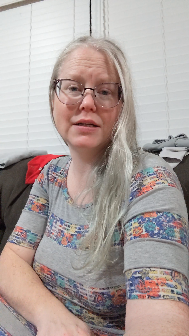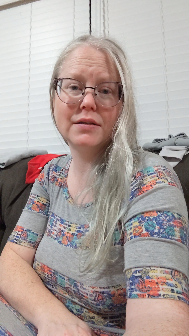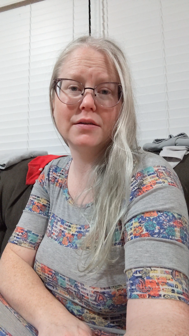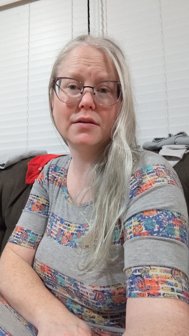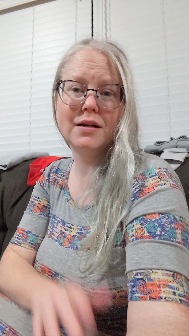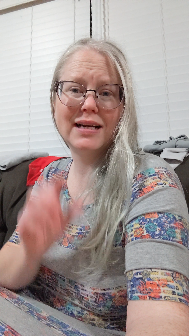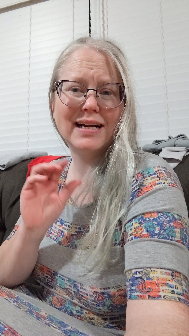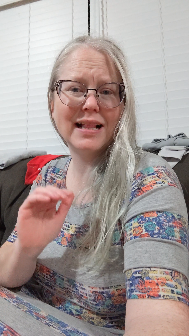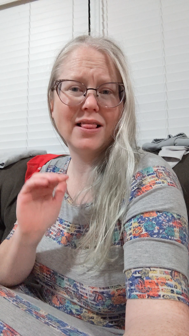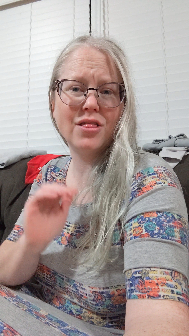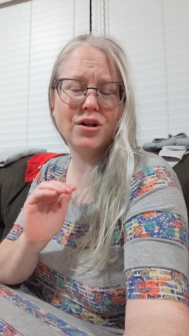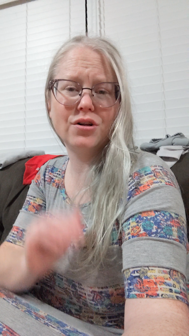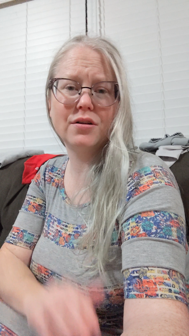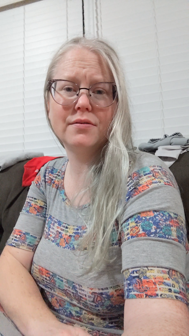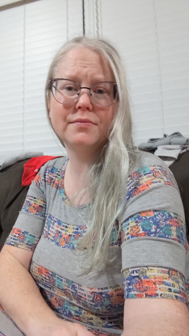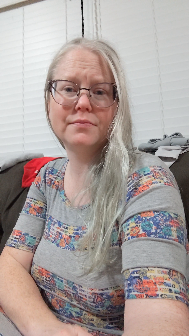little